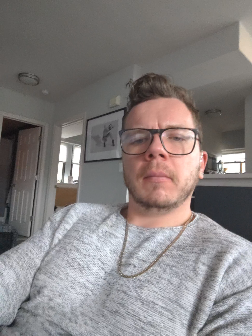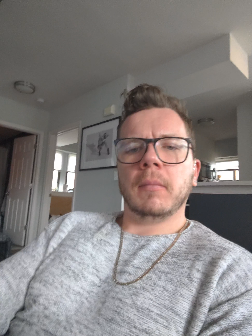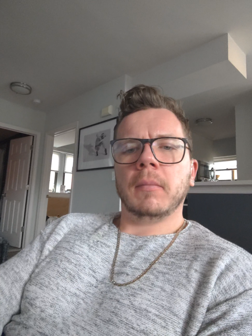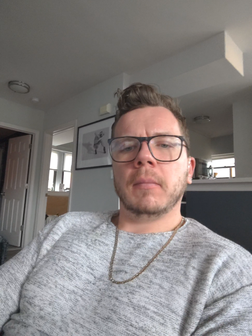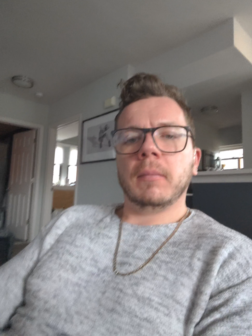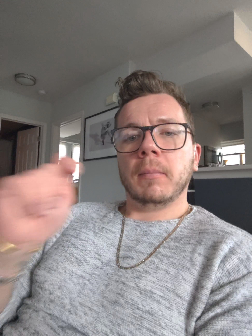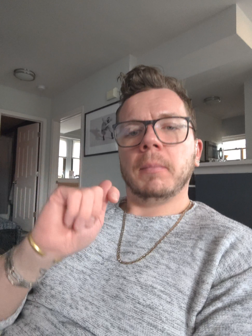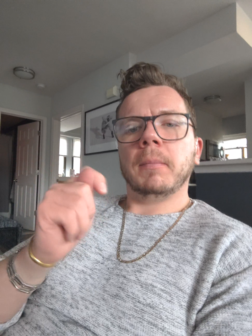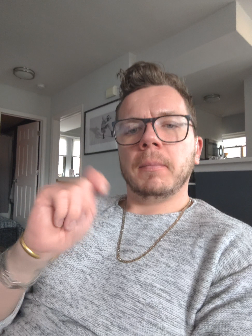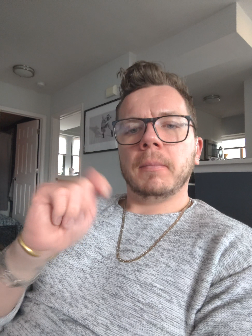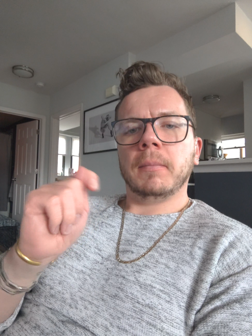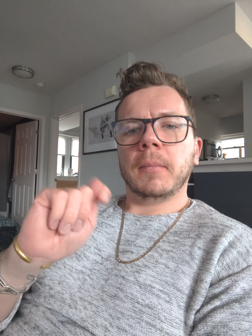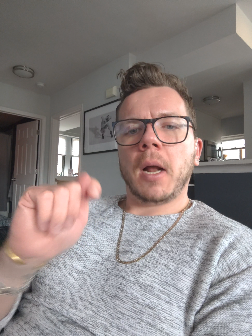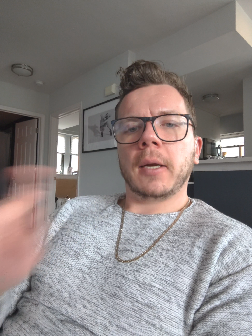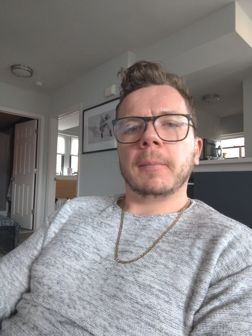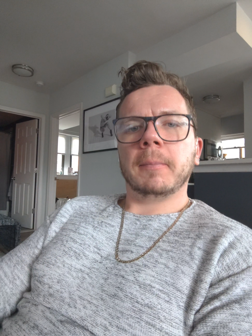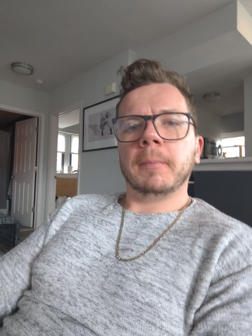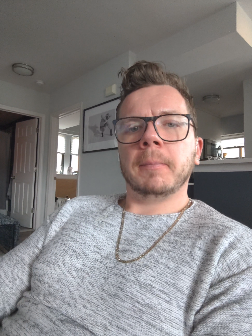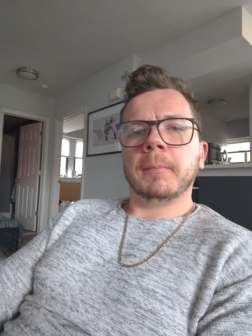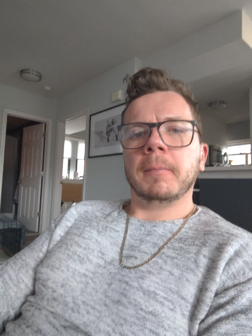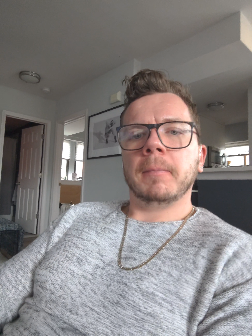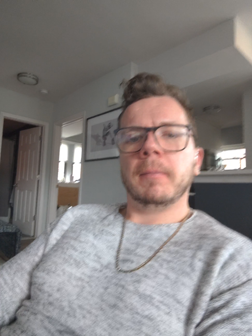potty